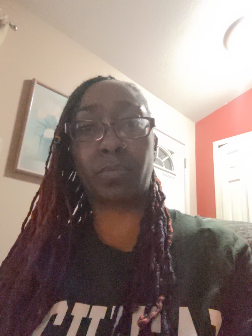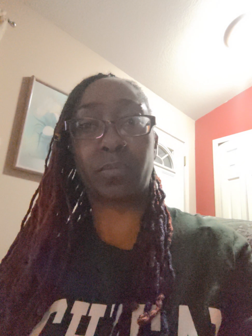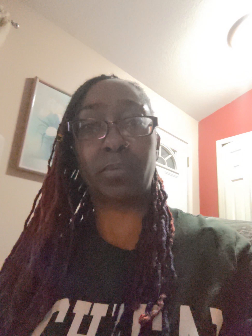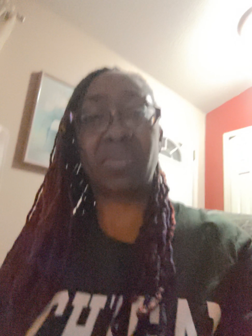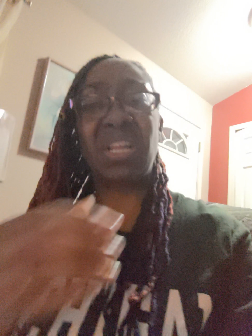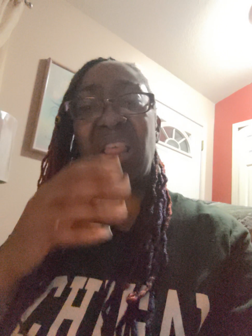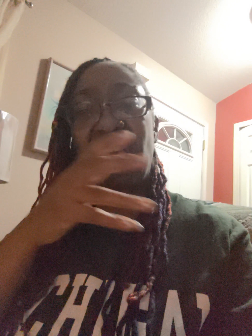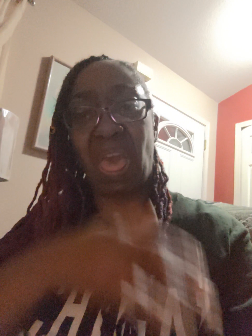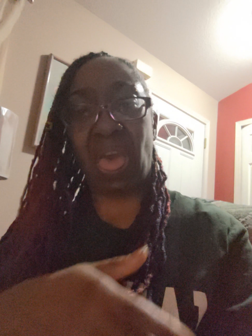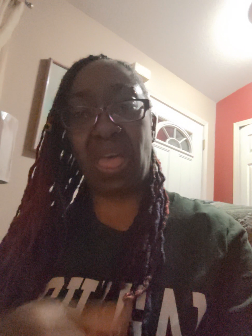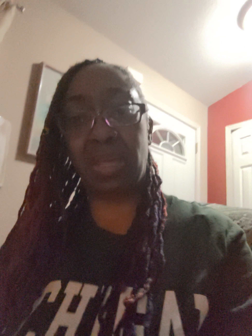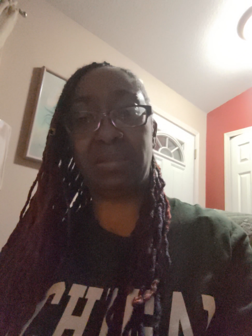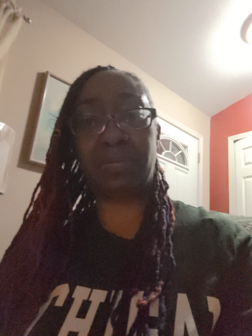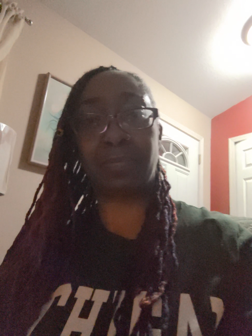yucky